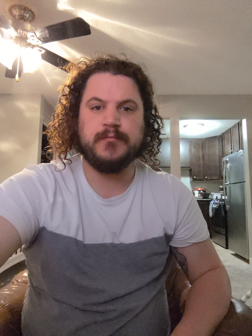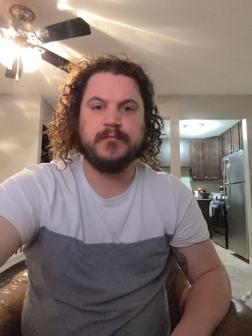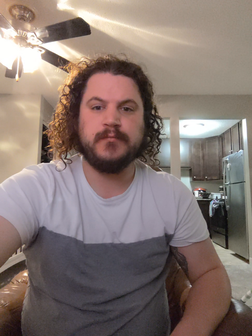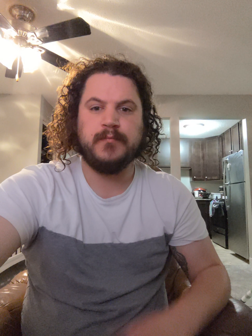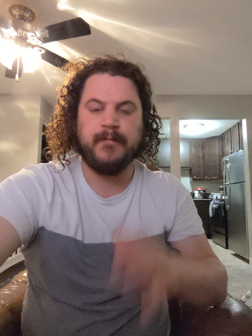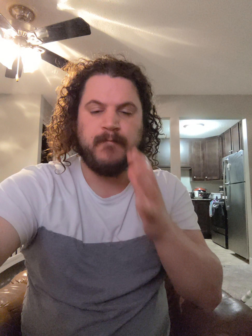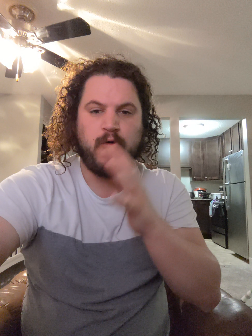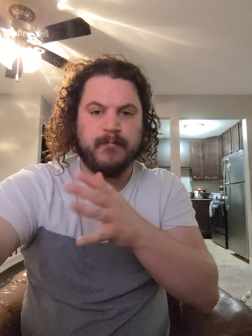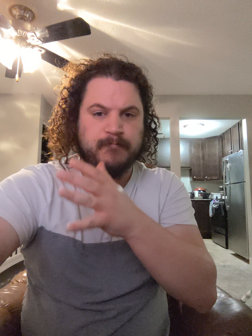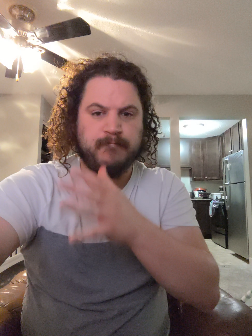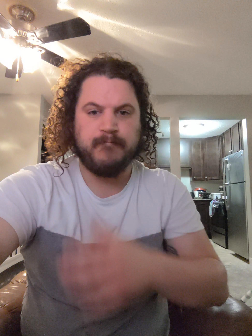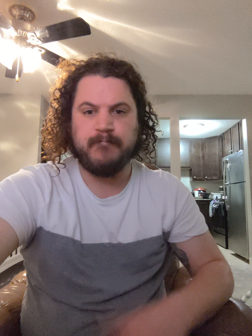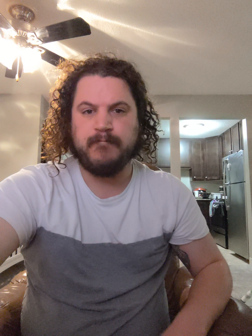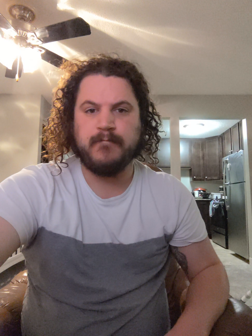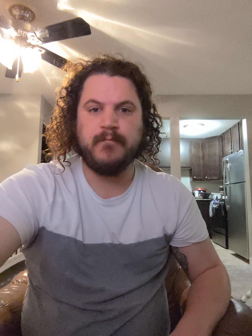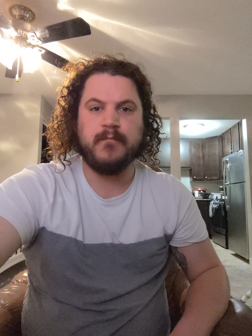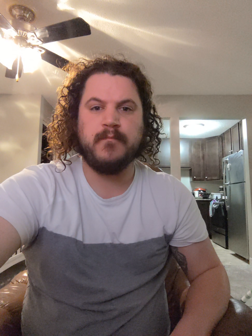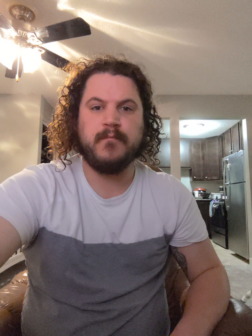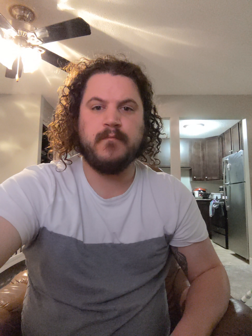farm